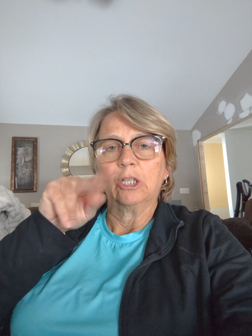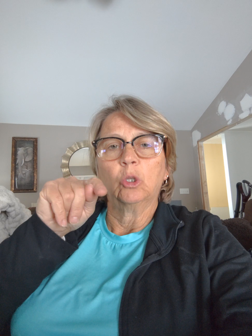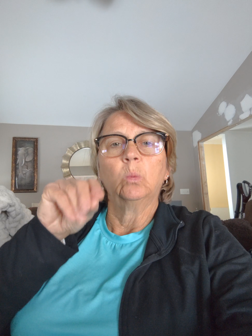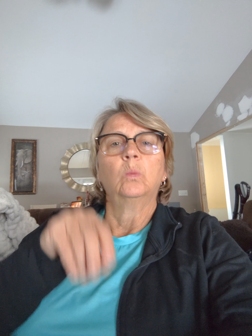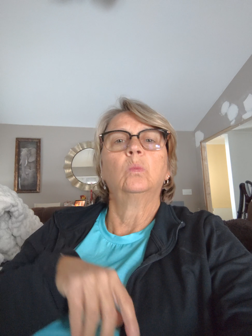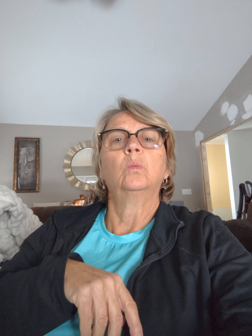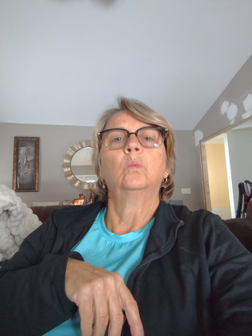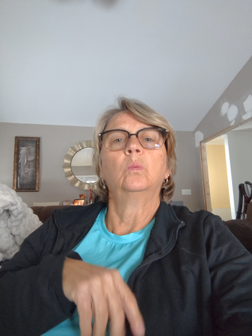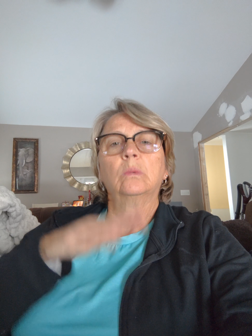into